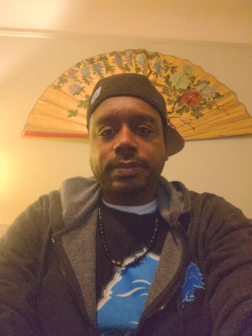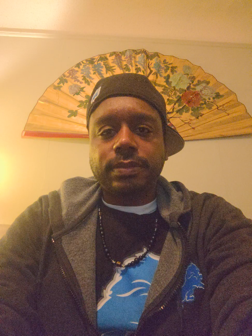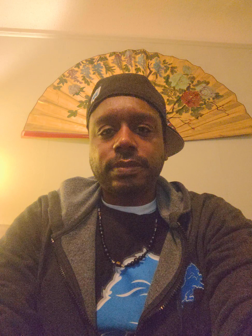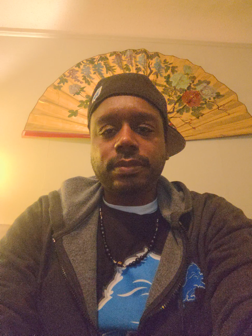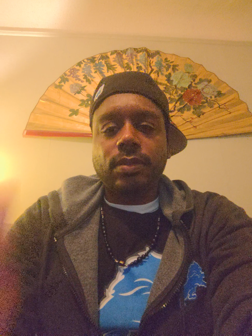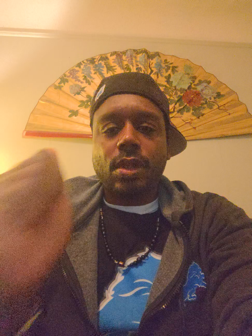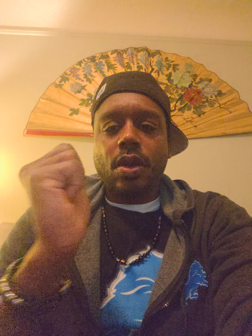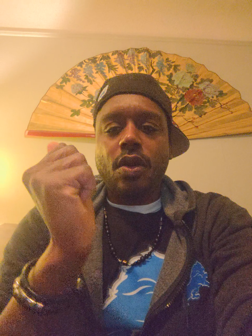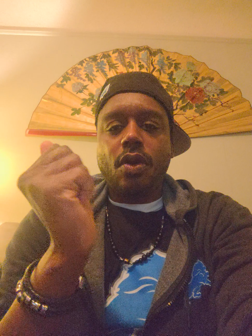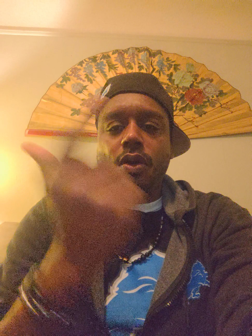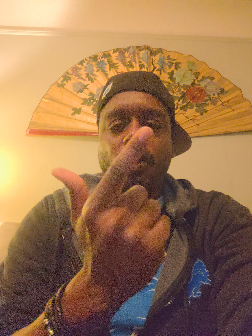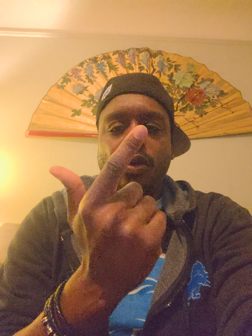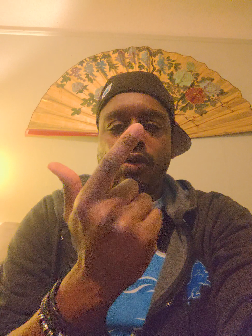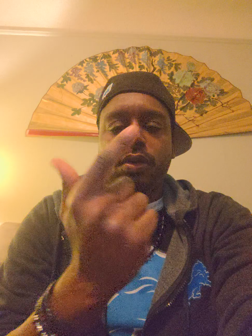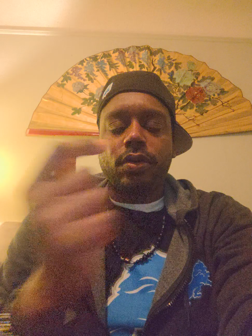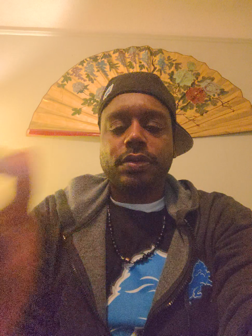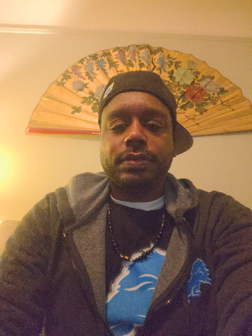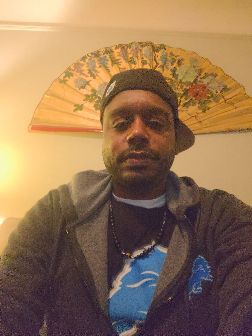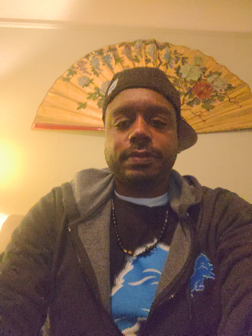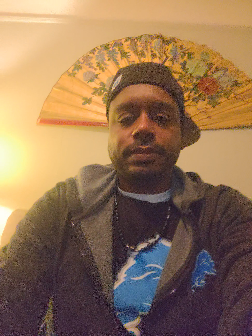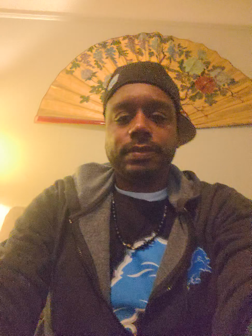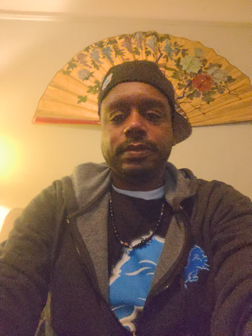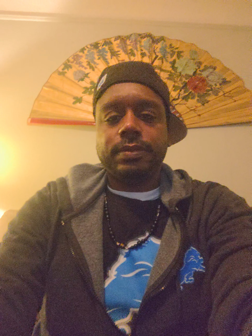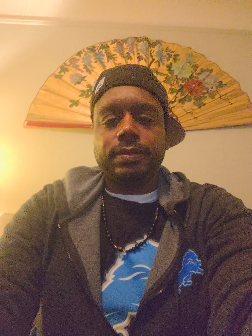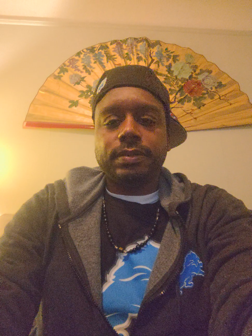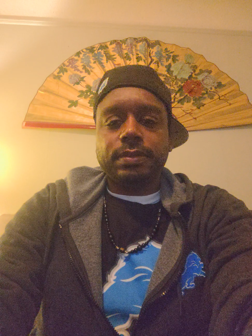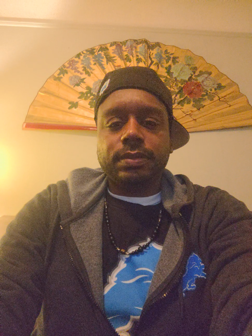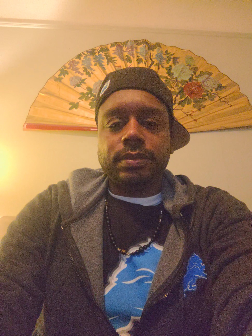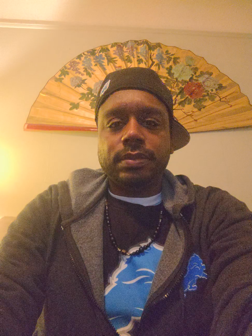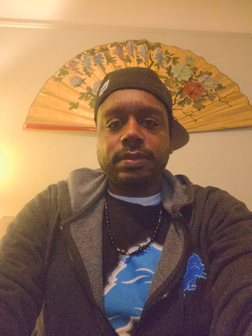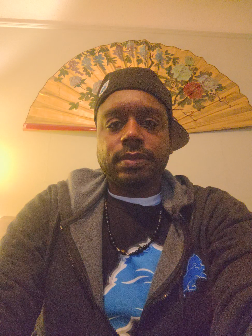all